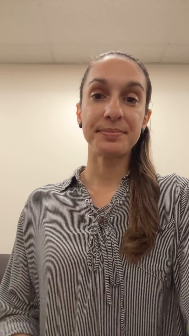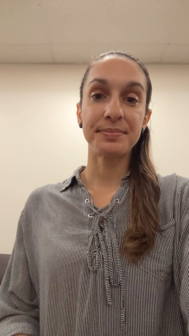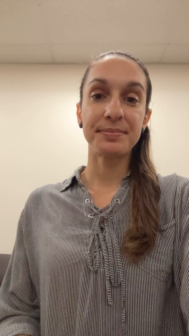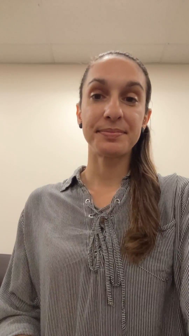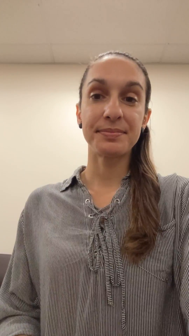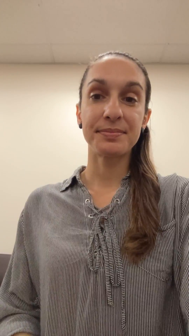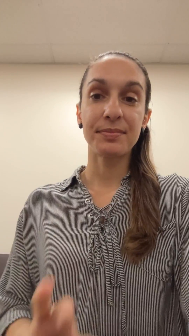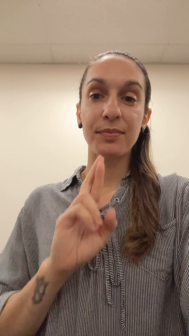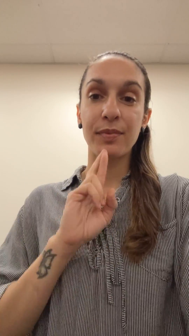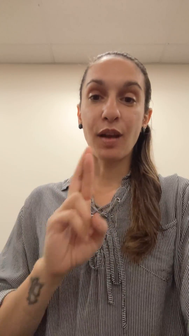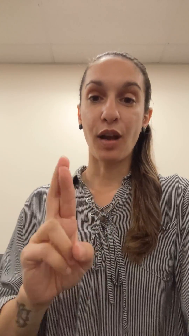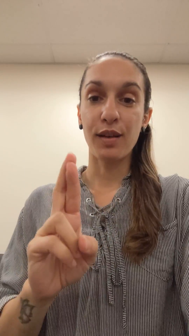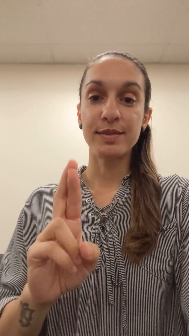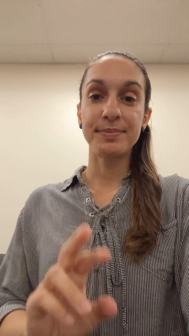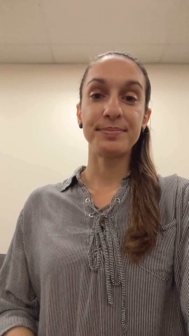are